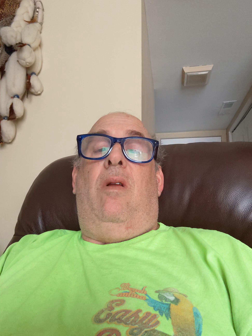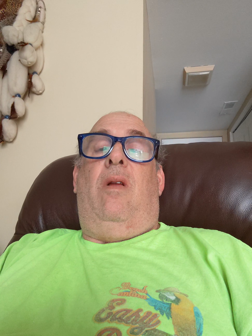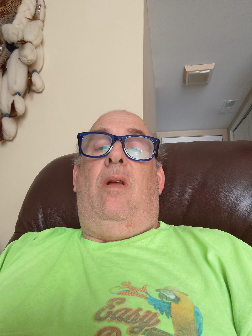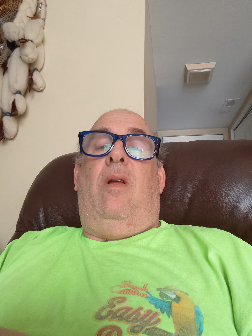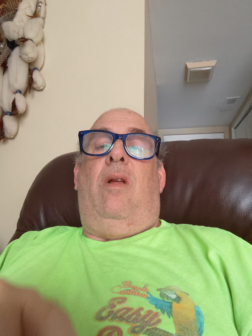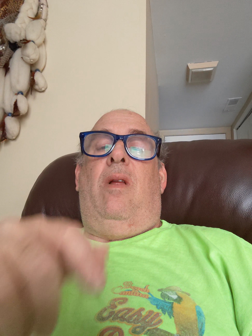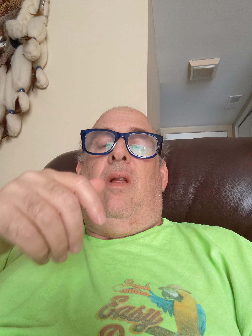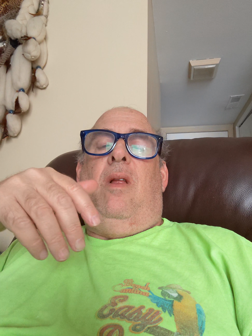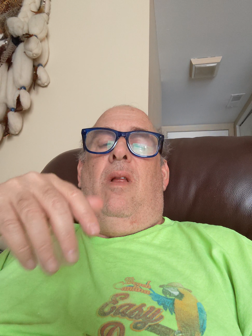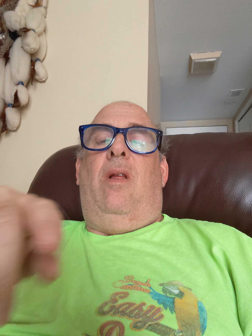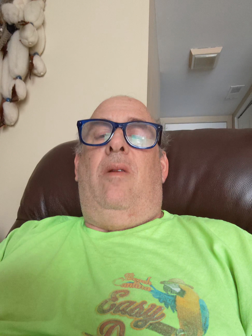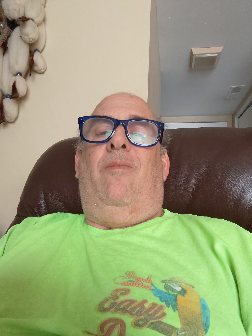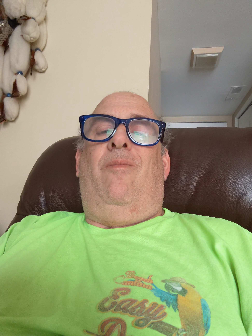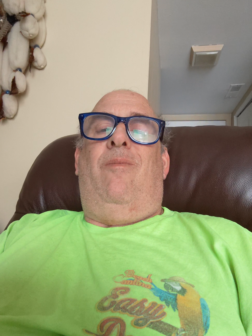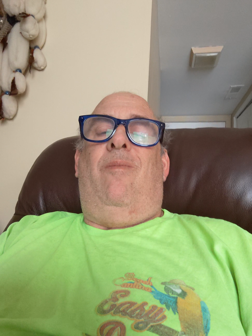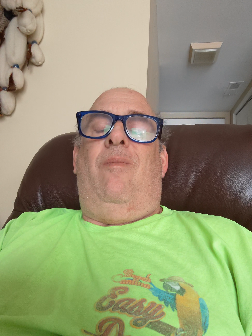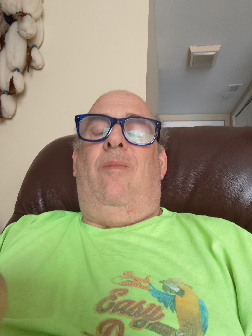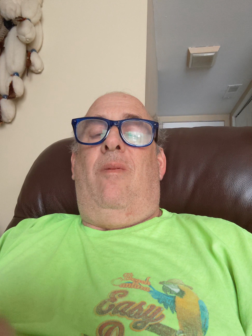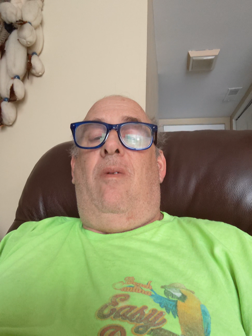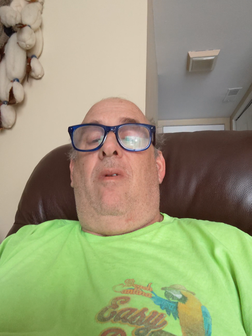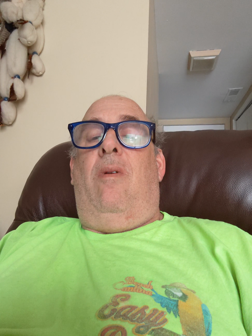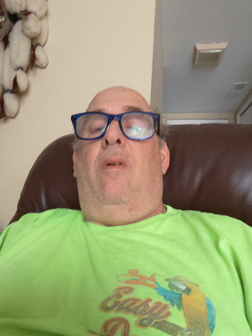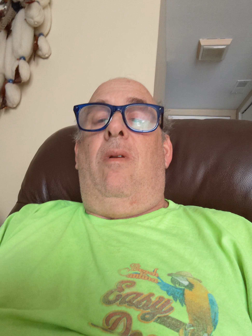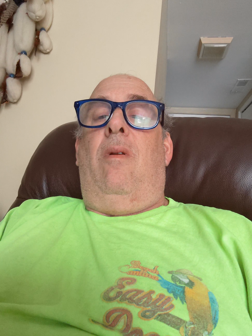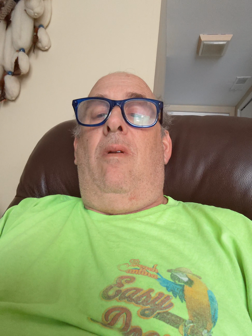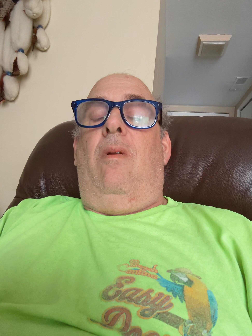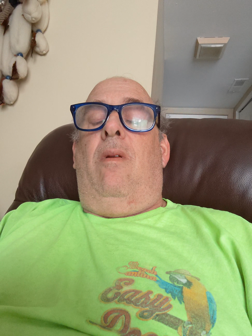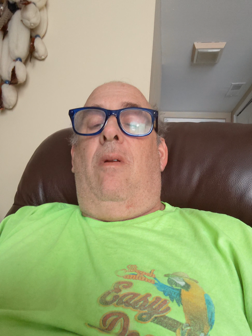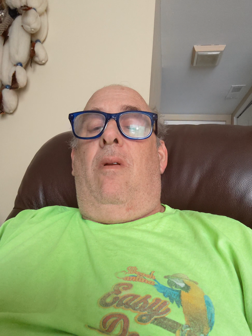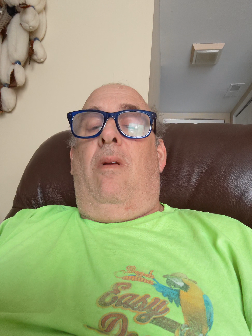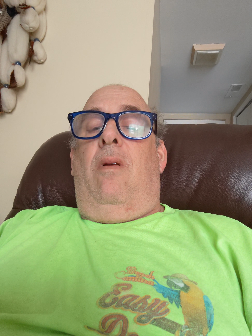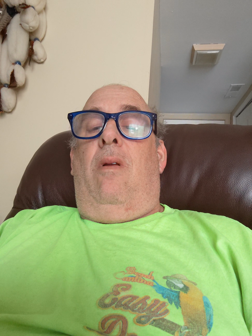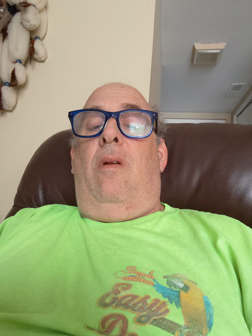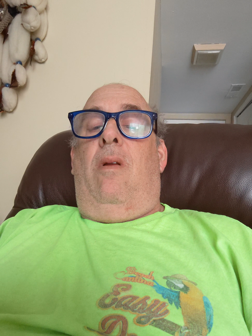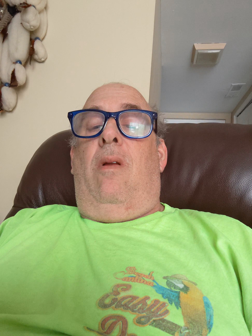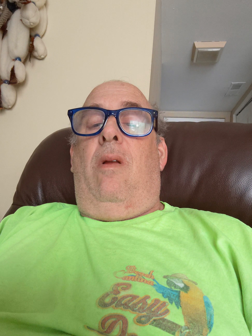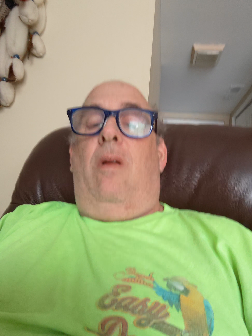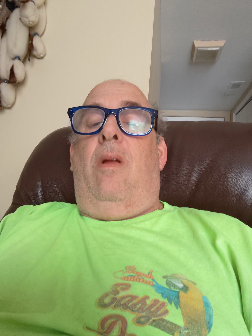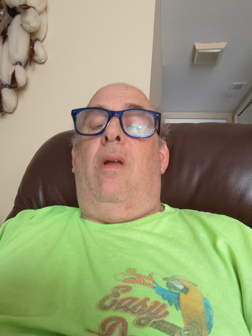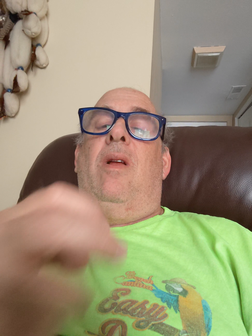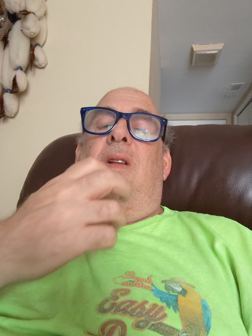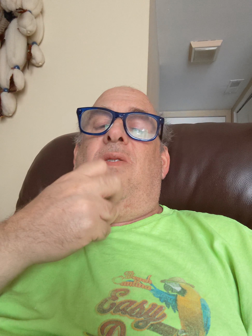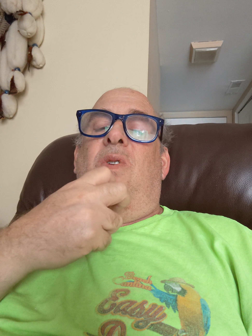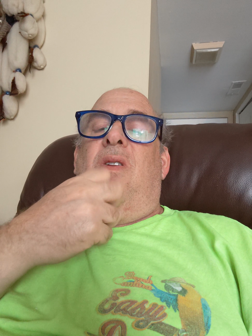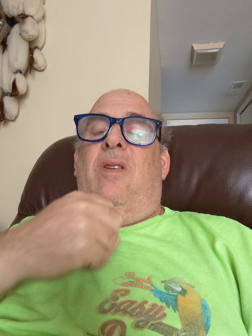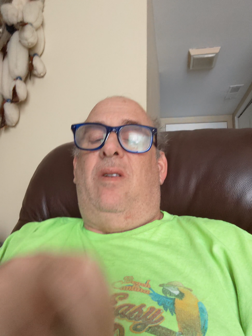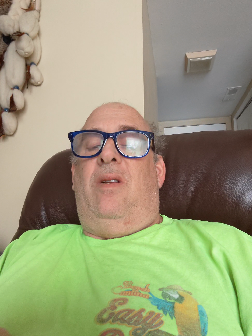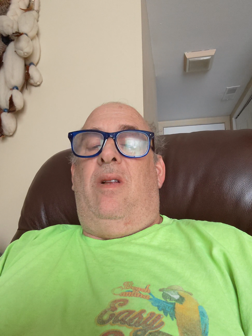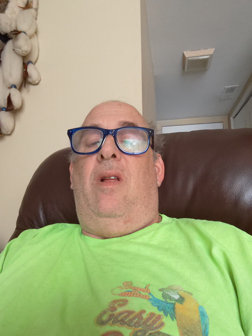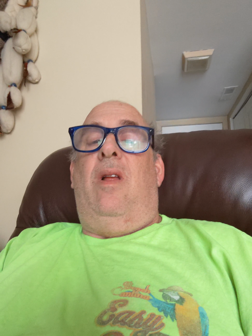underwear